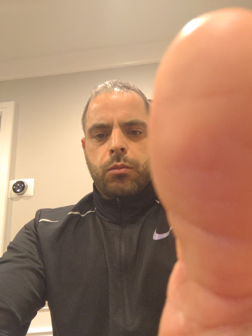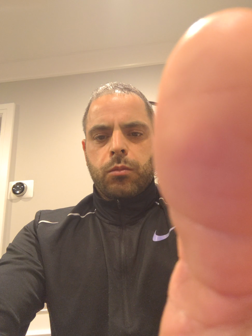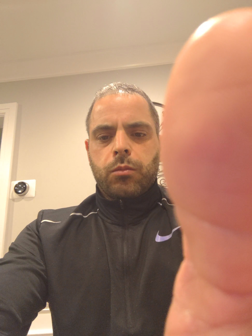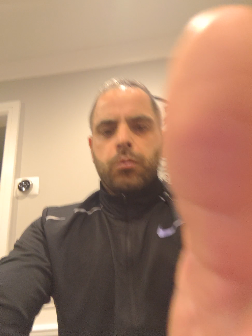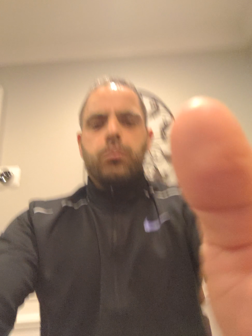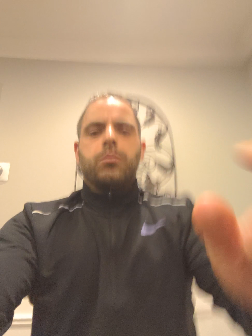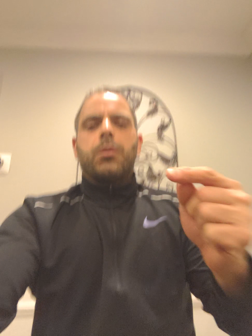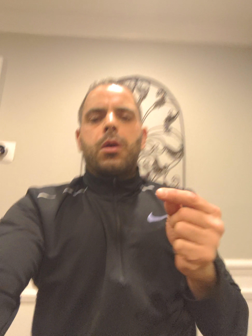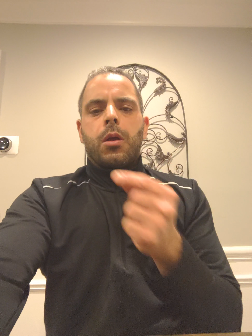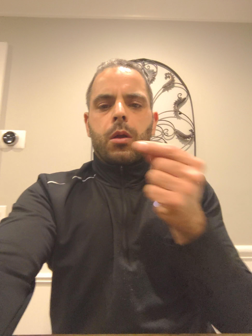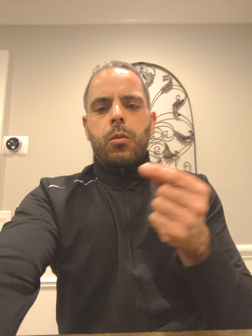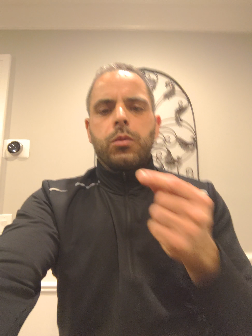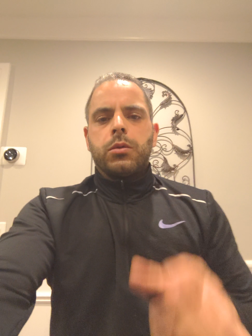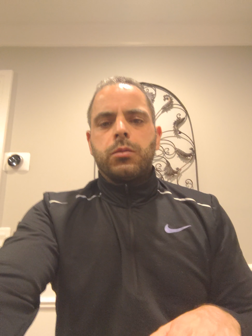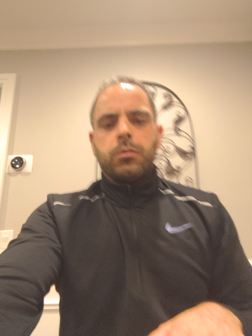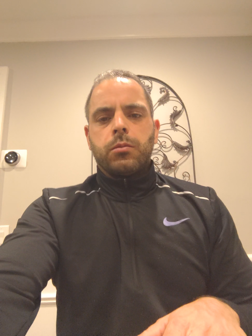owie